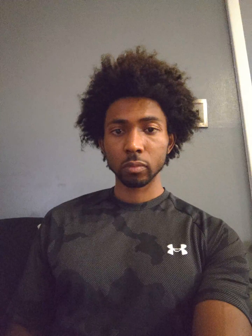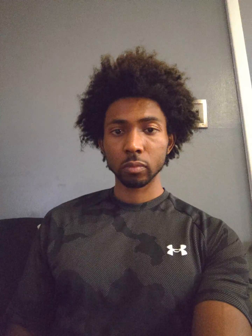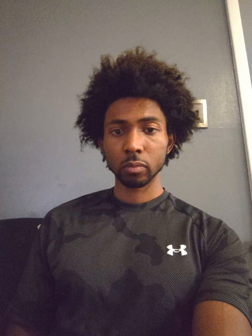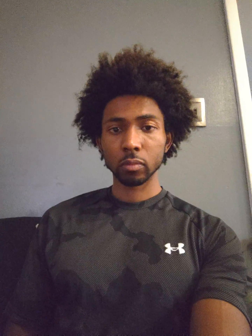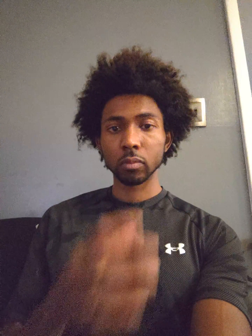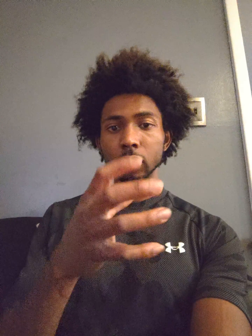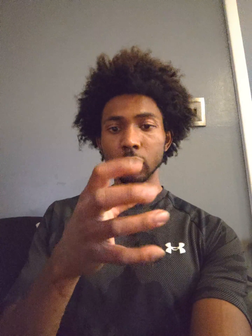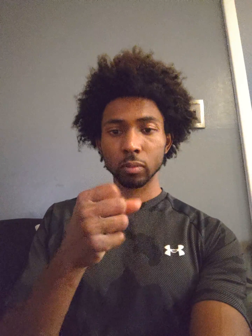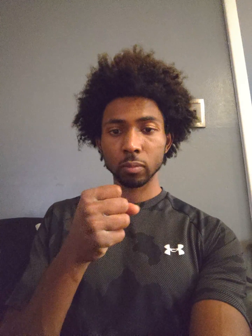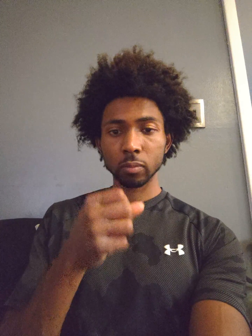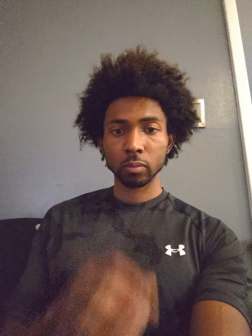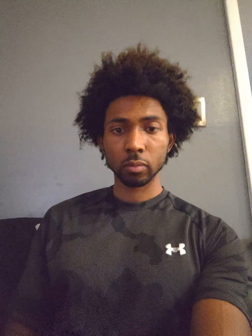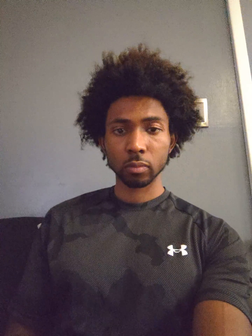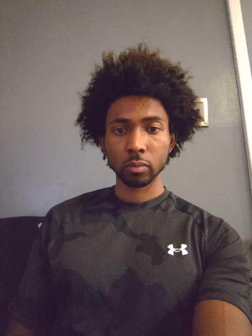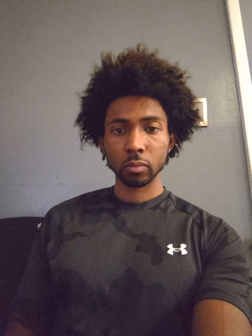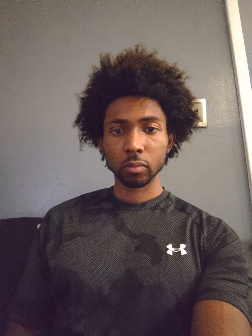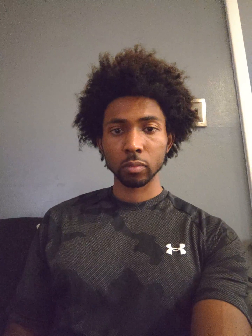get